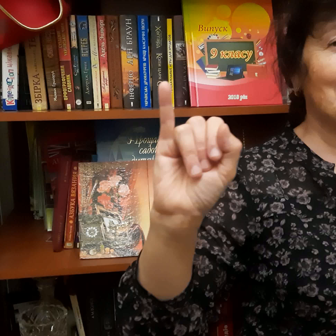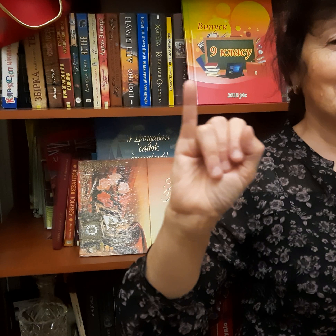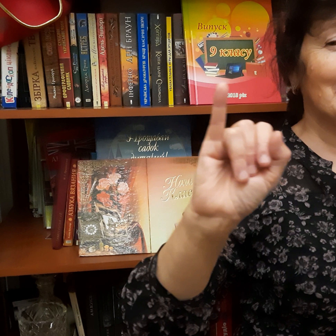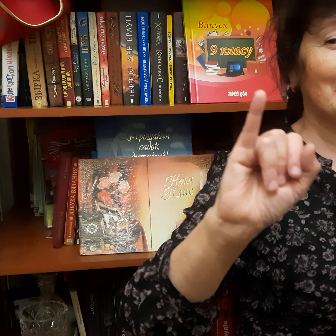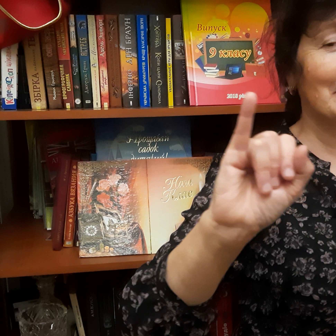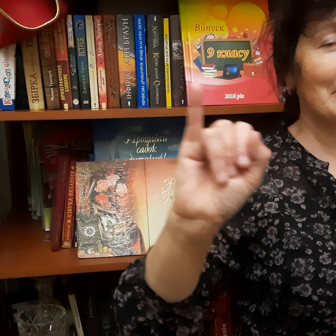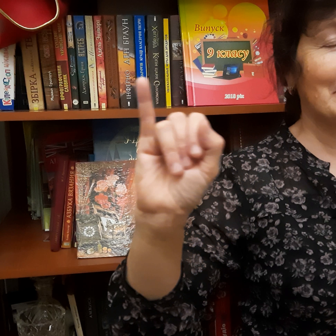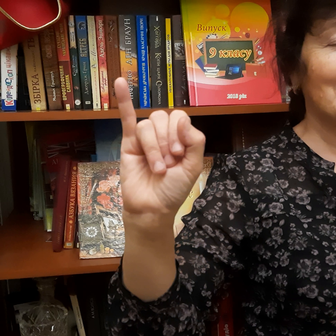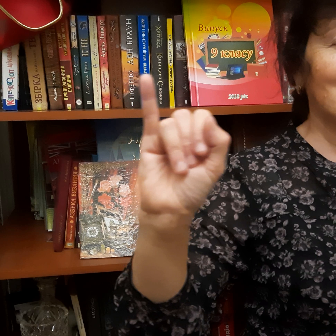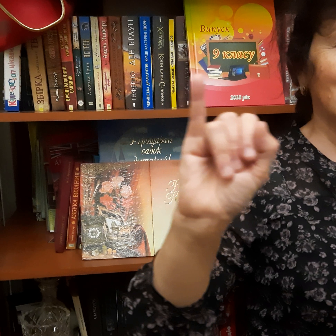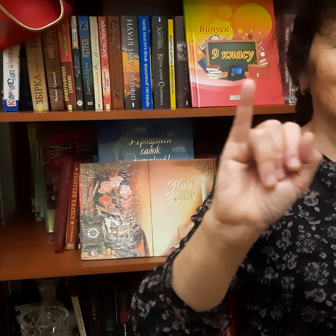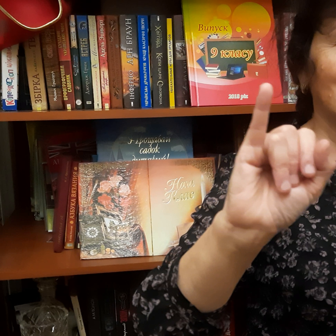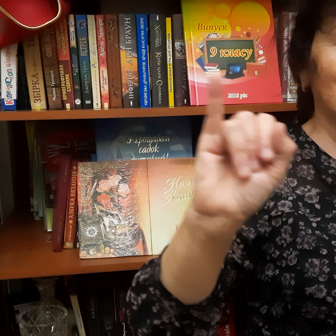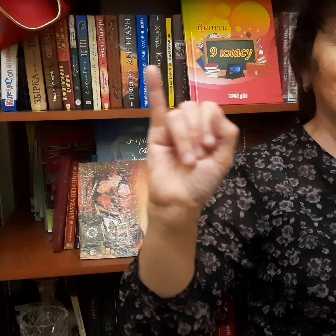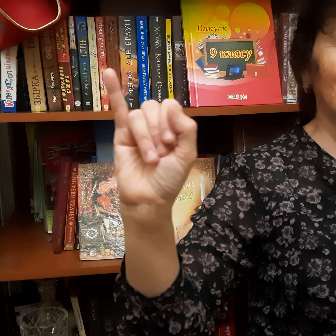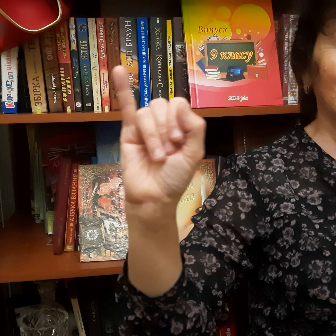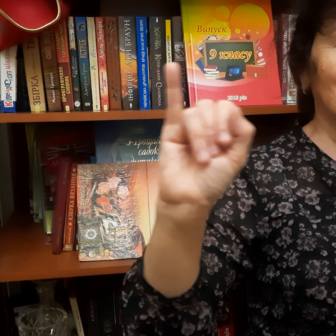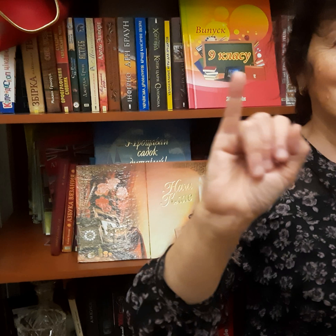Ї